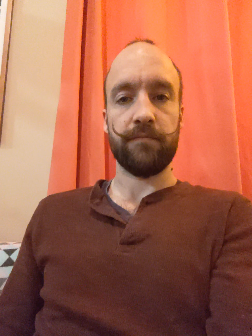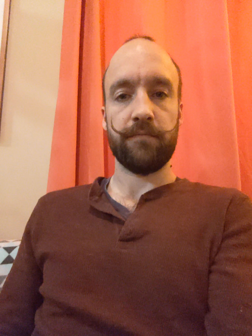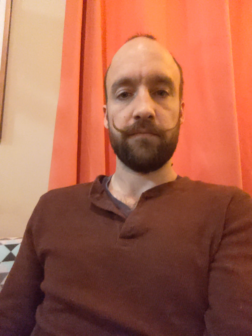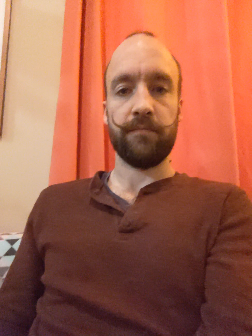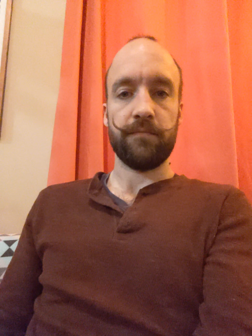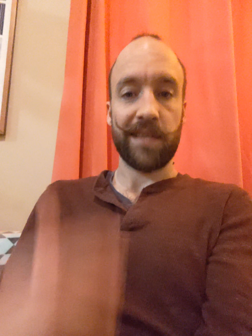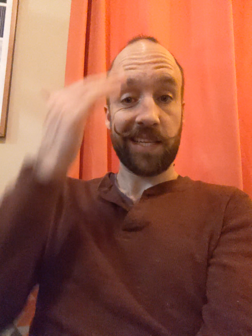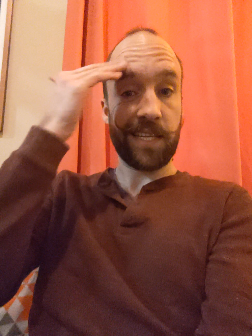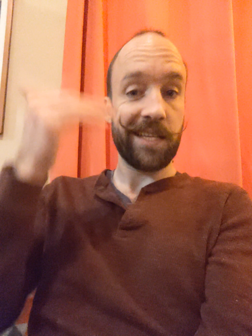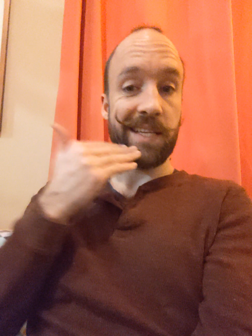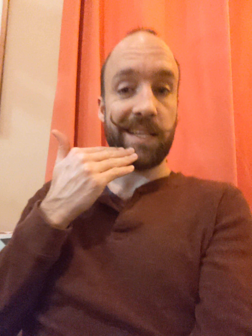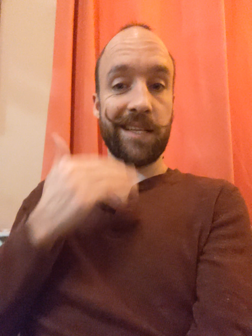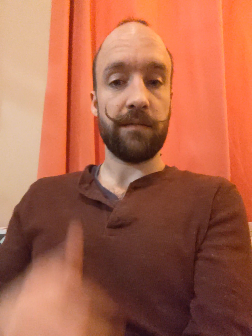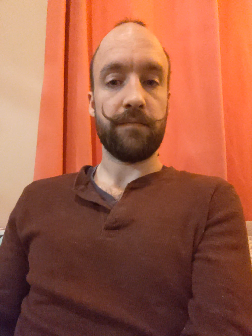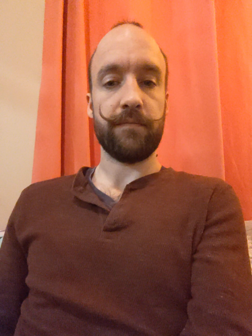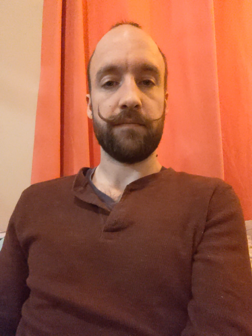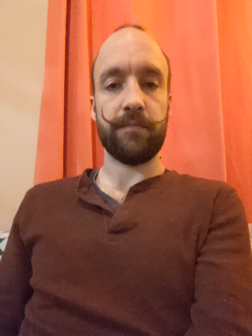head